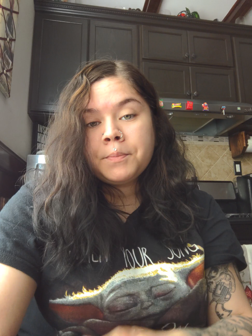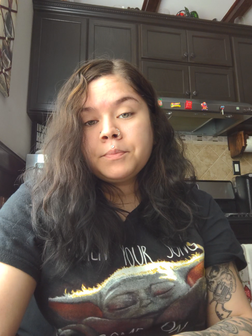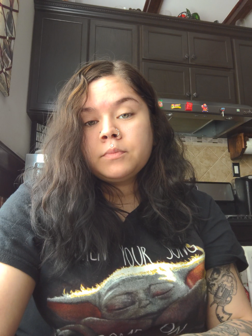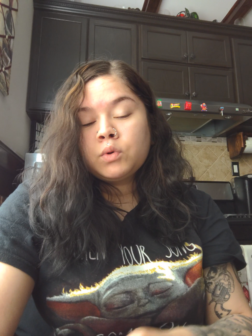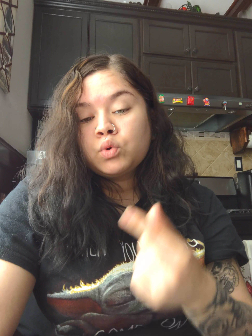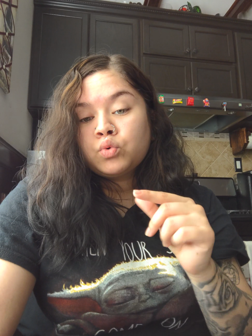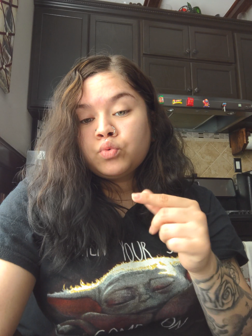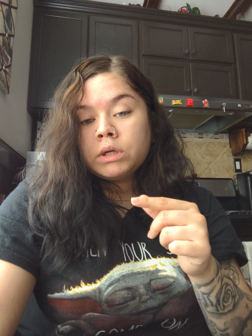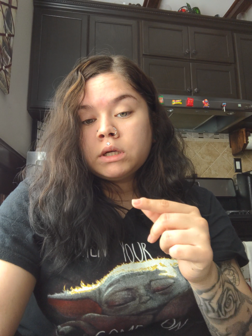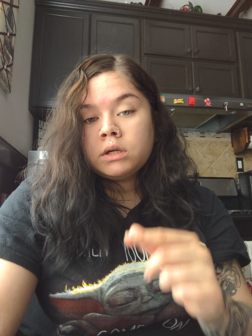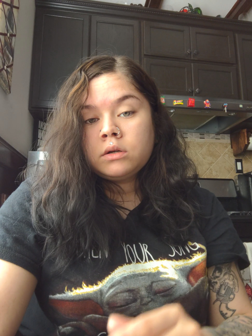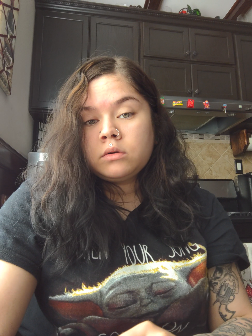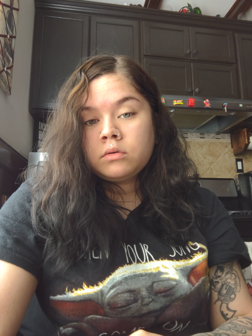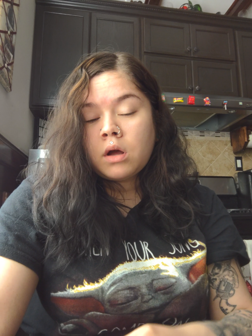green